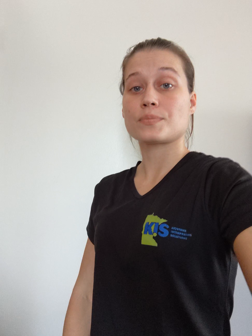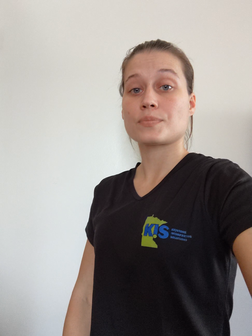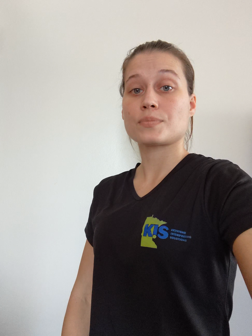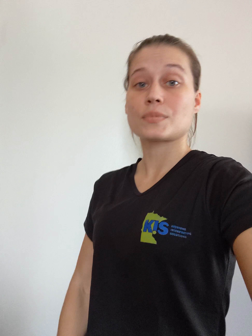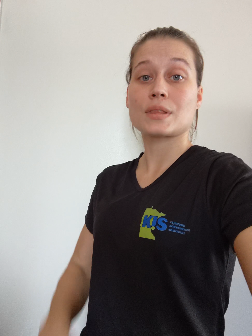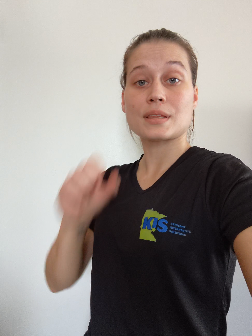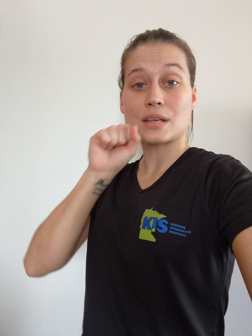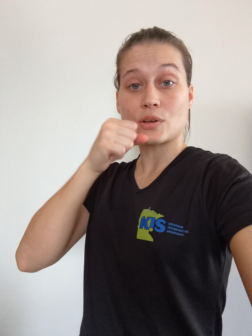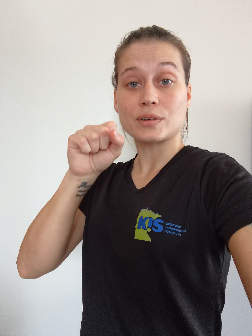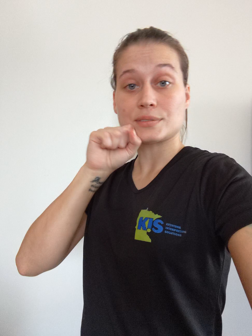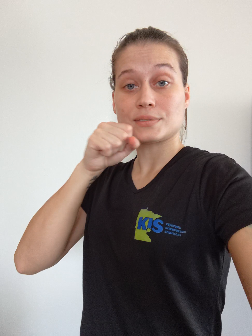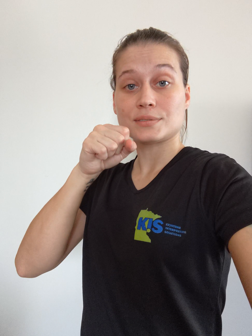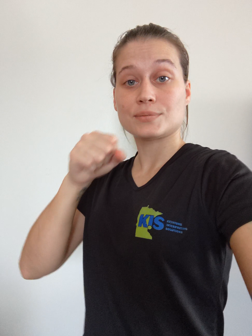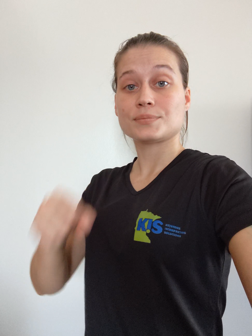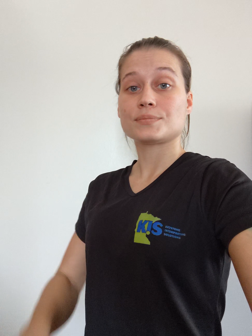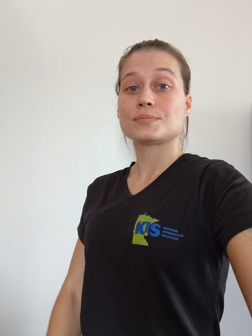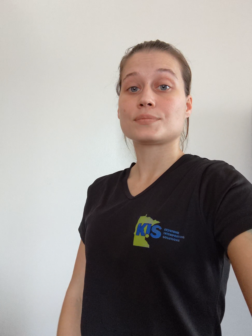carrot